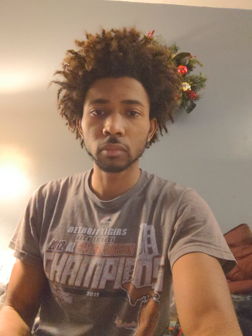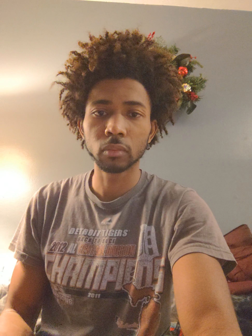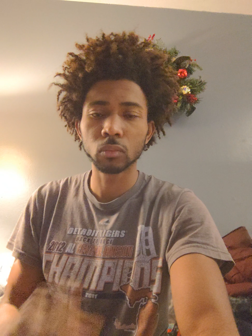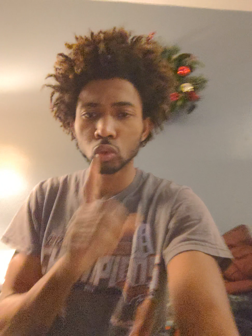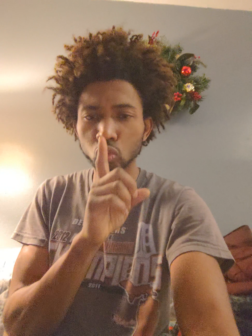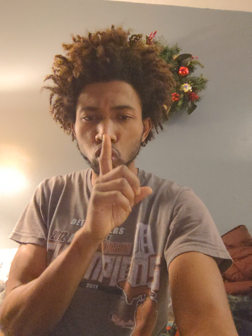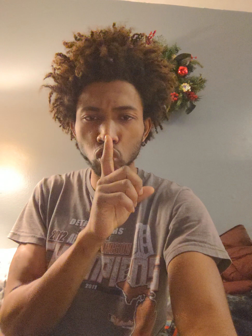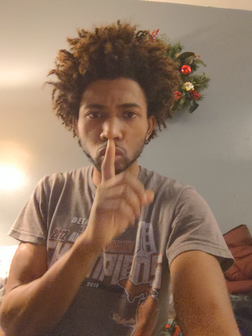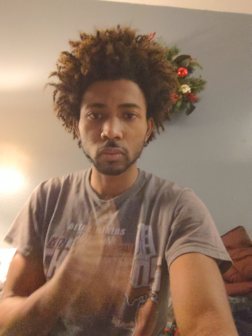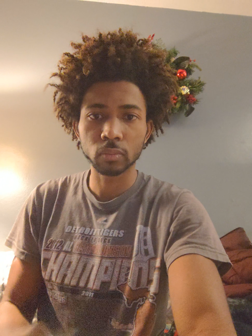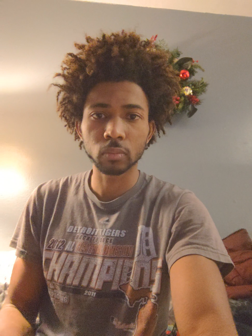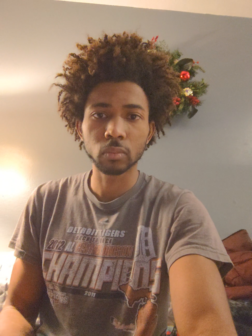shhh